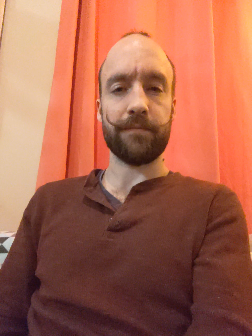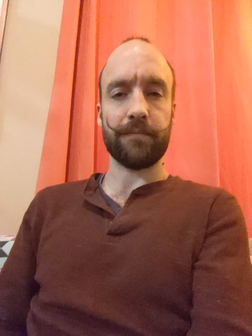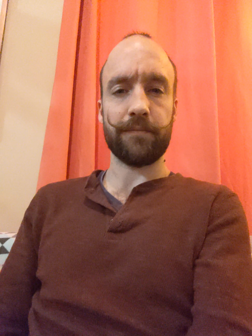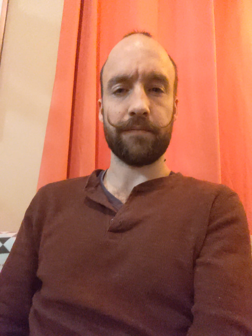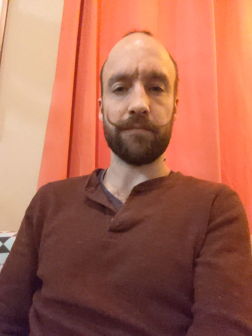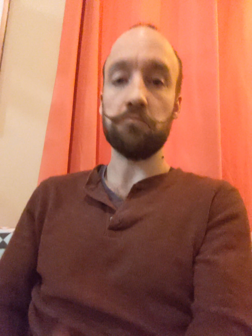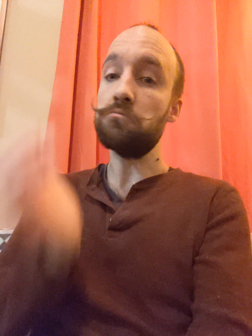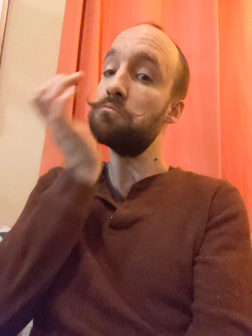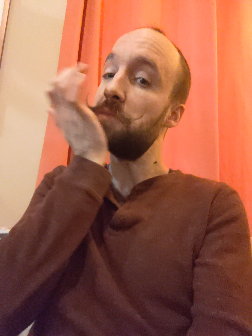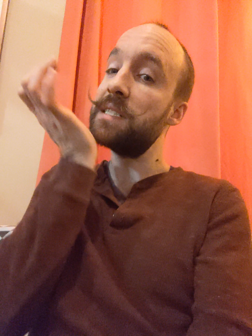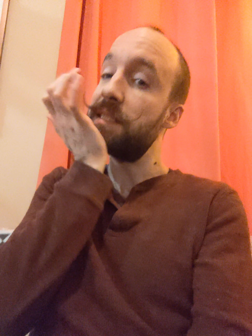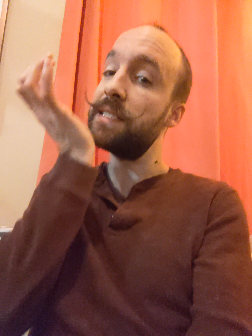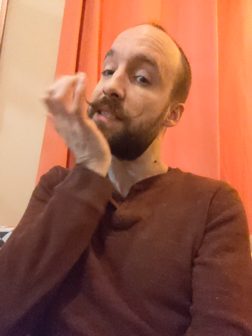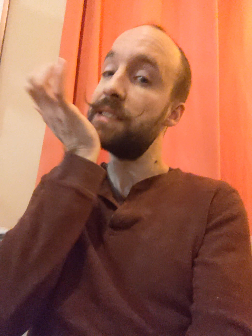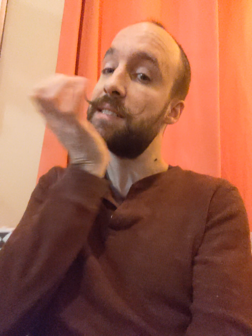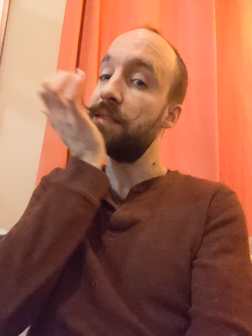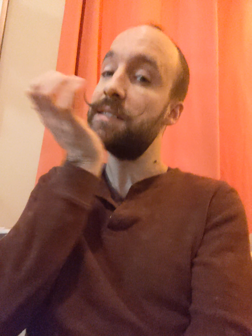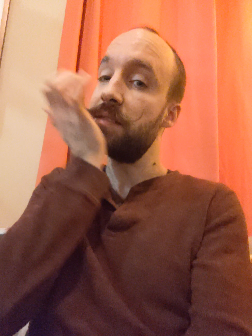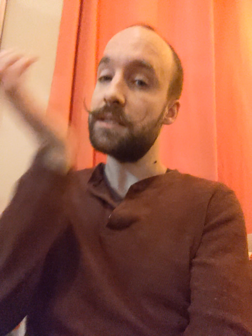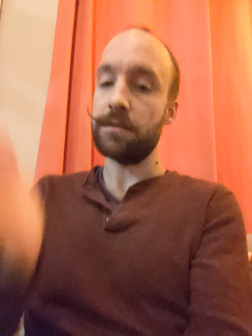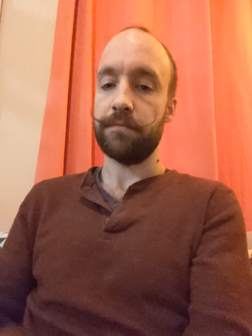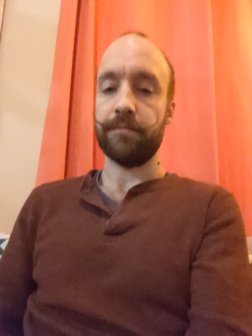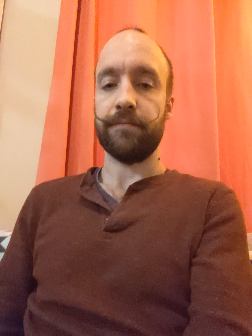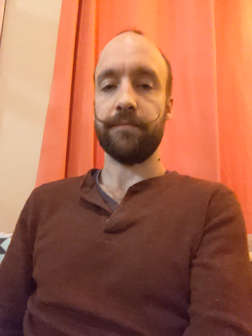grass